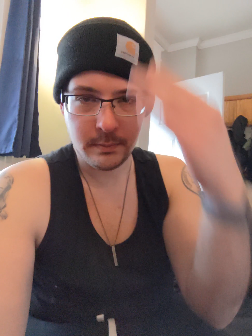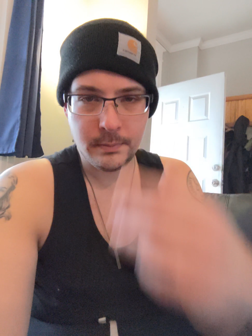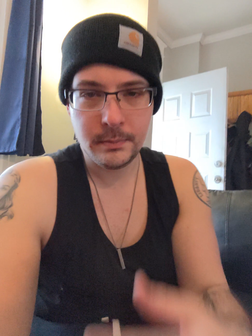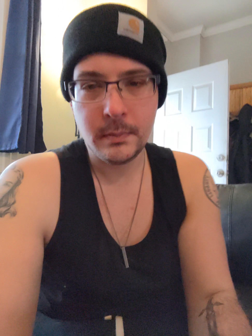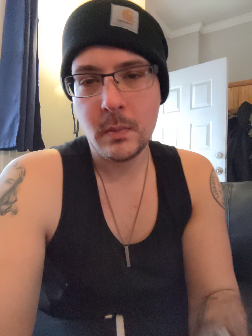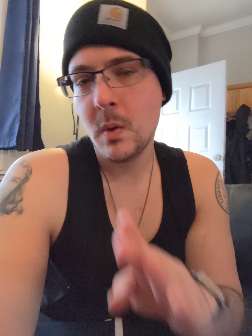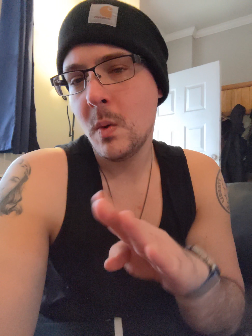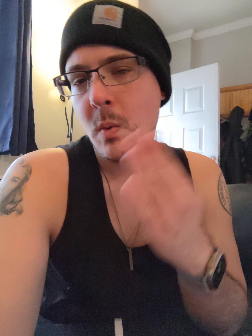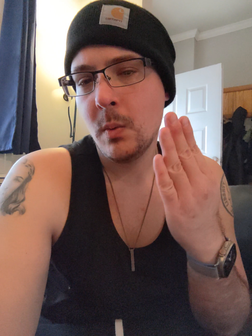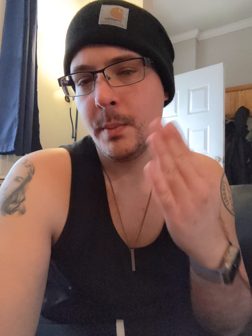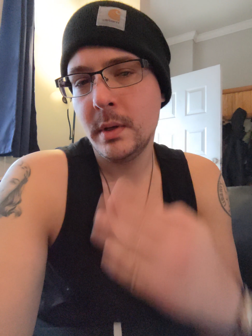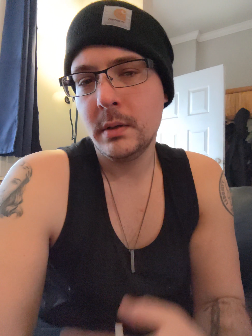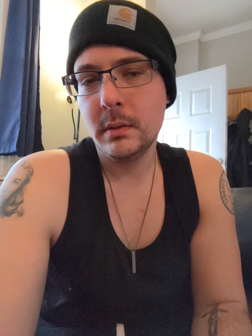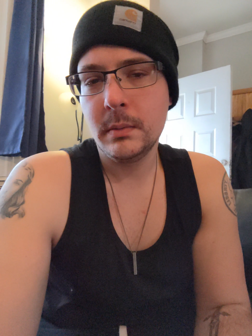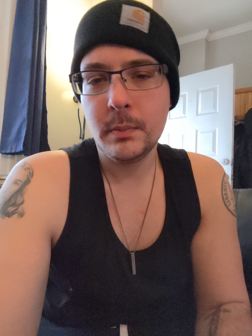open